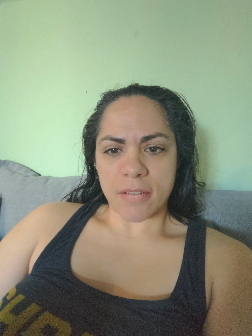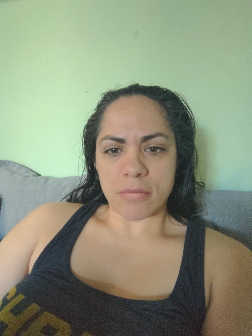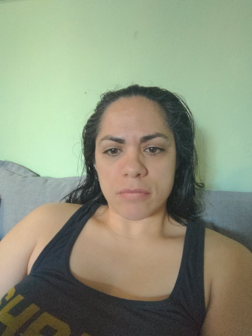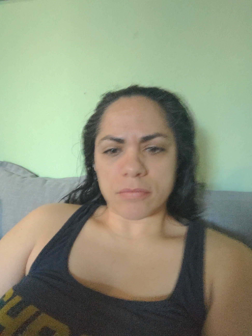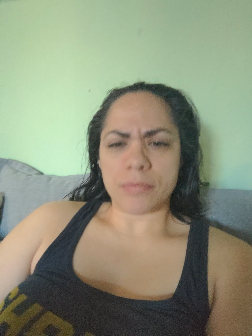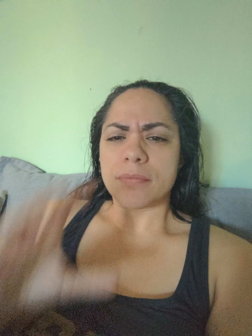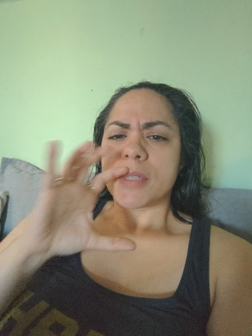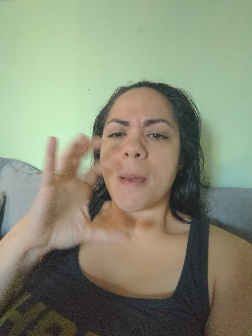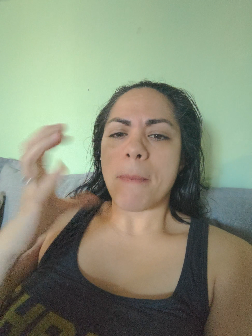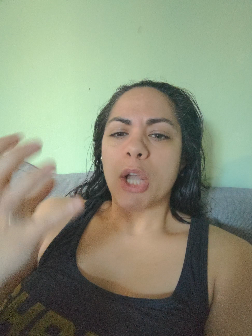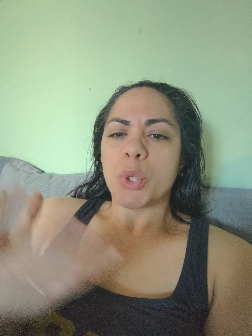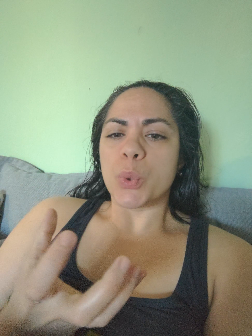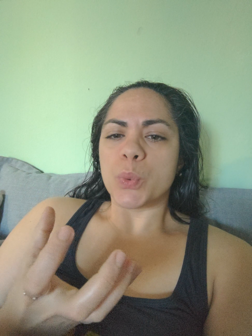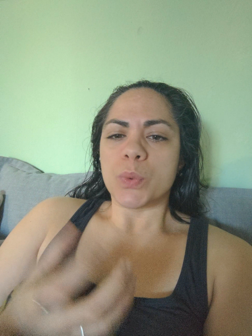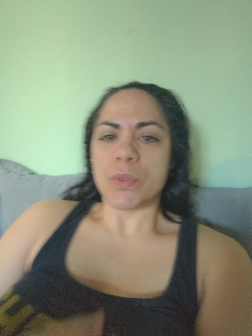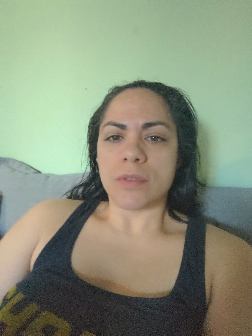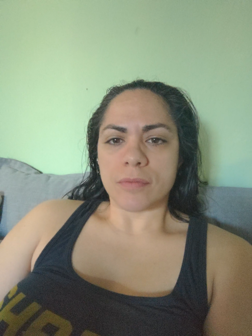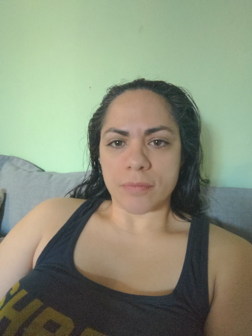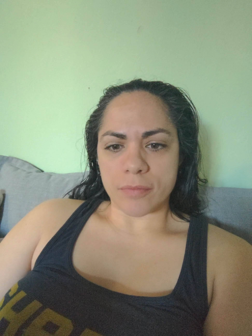balloon